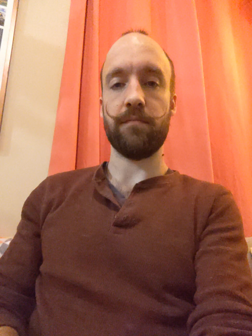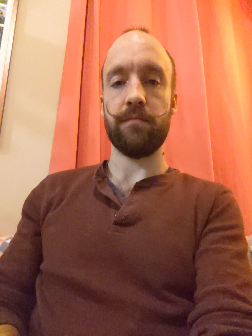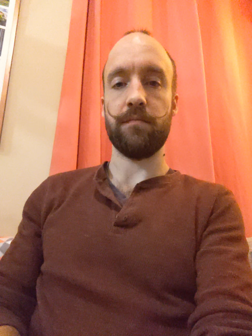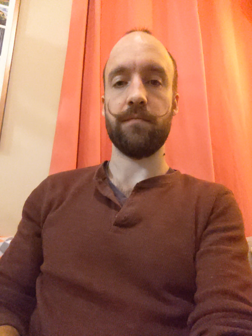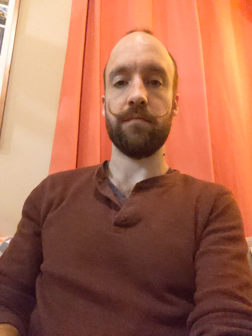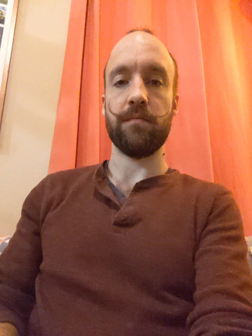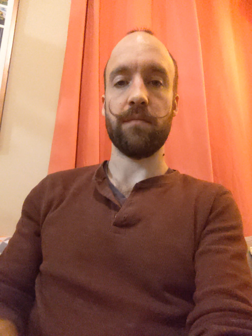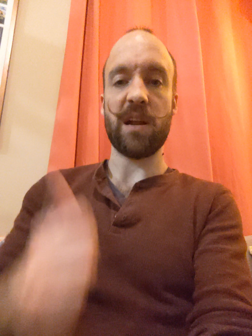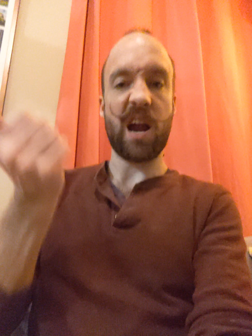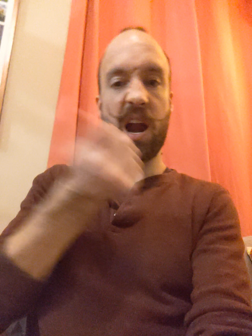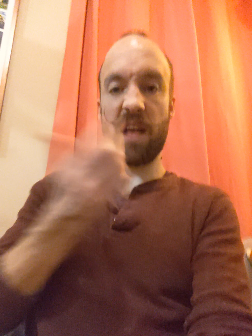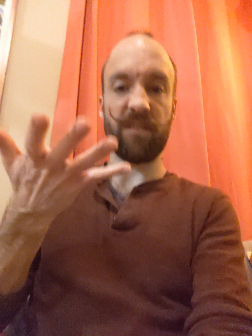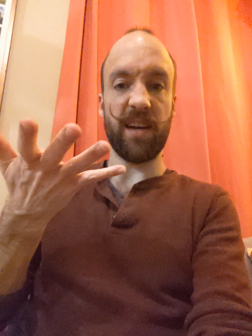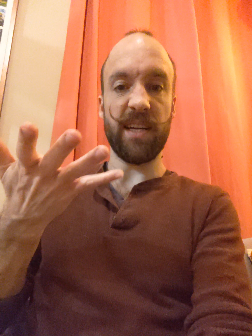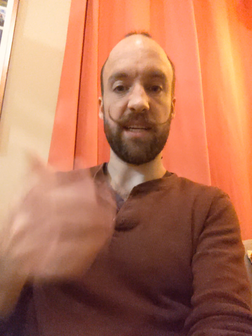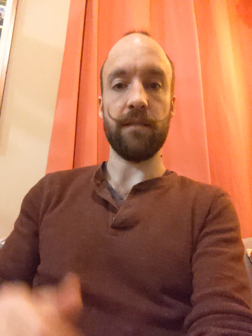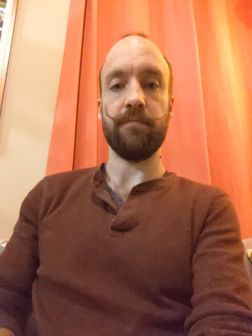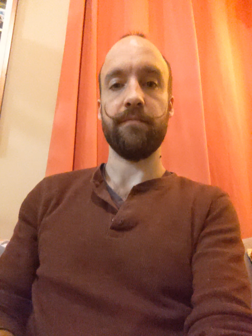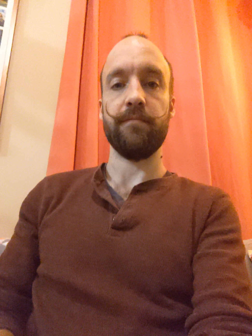every